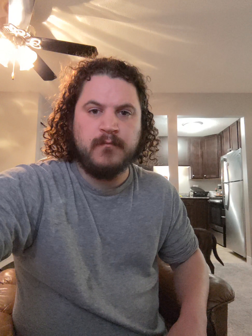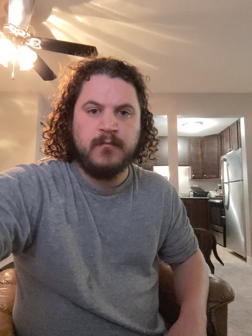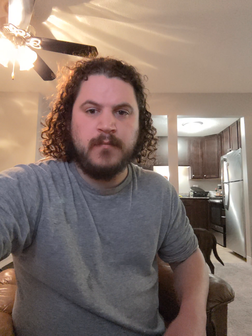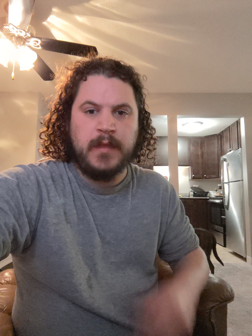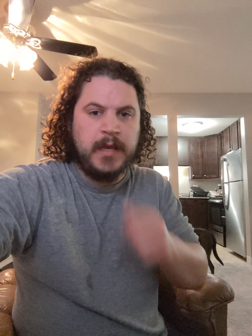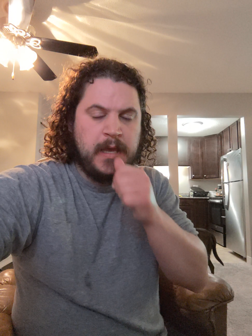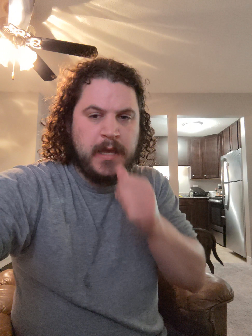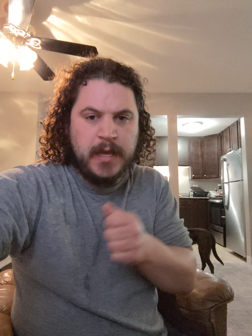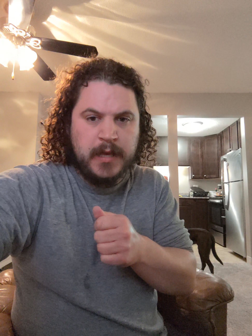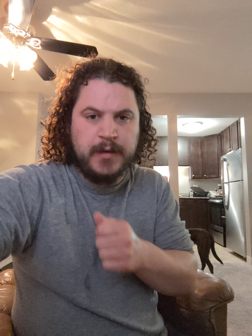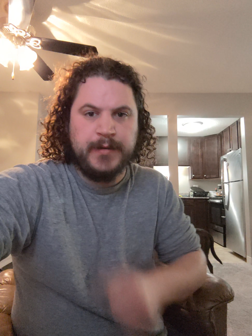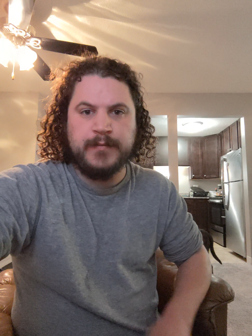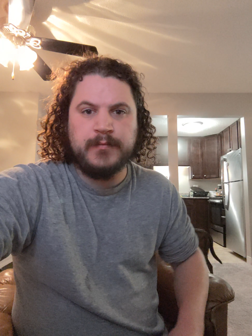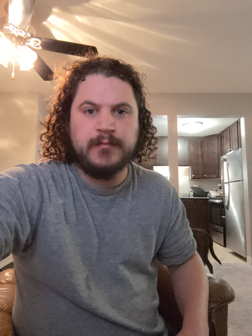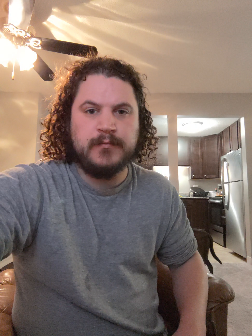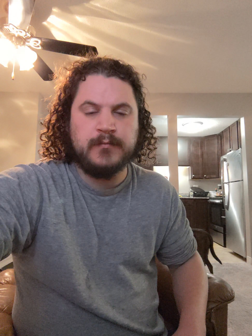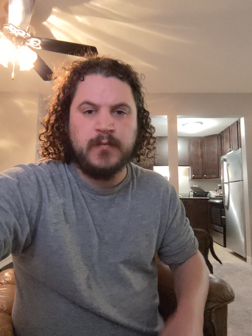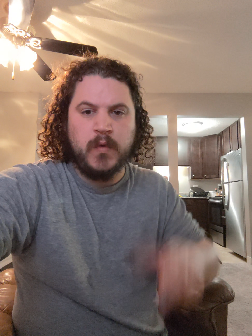hide